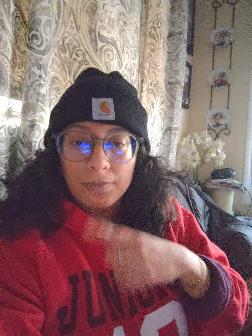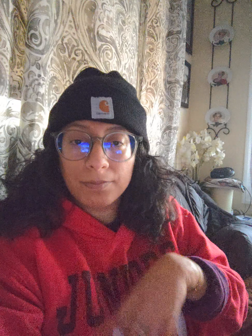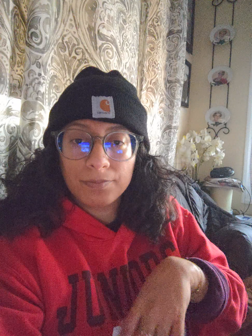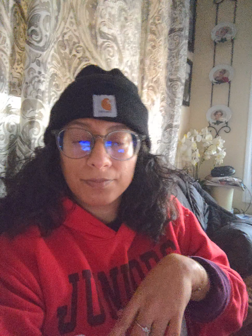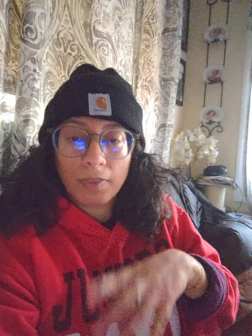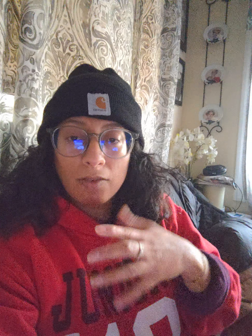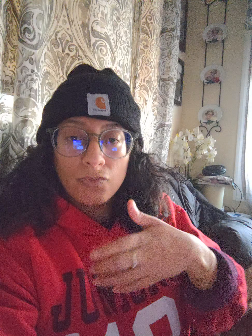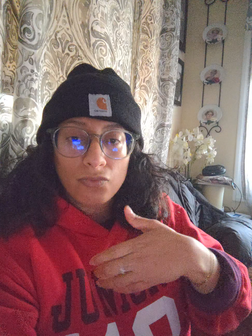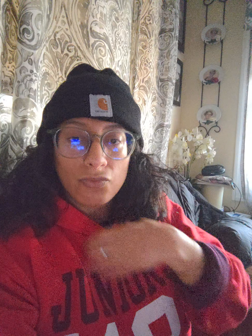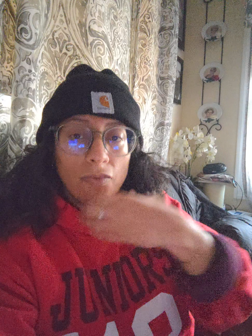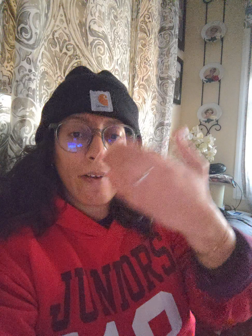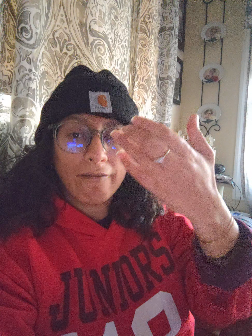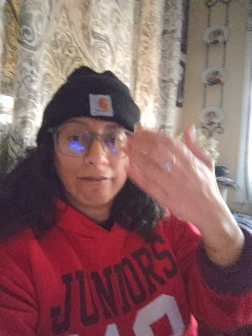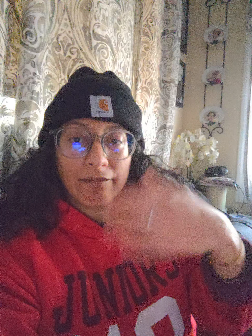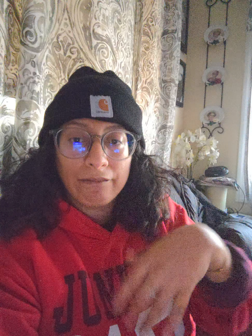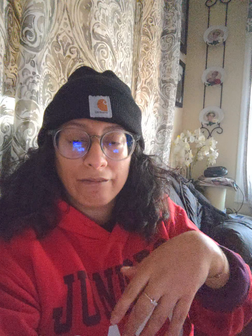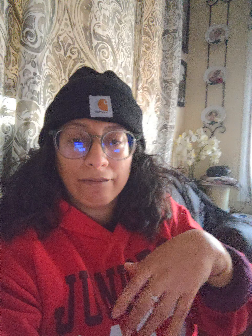giraffe